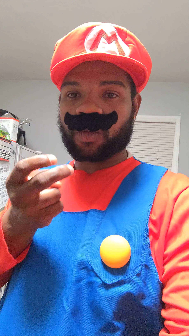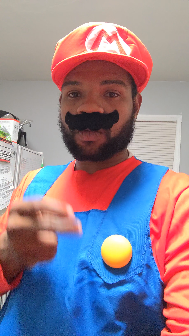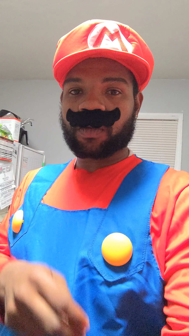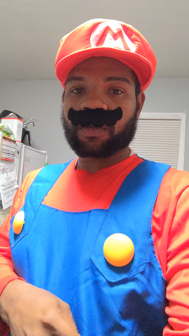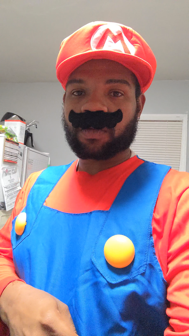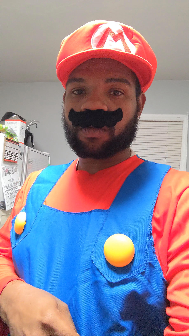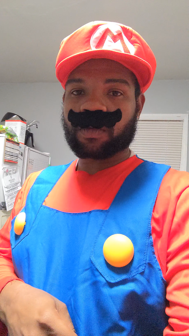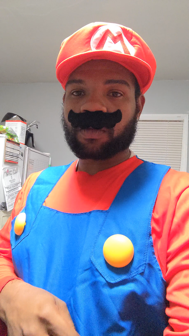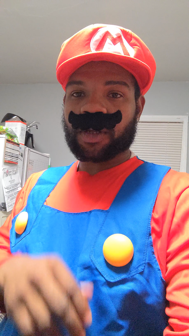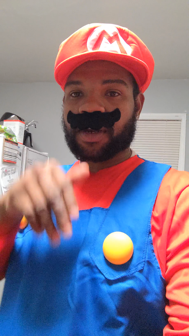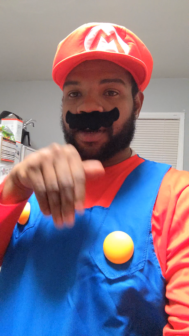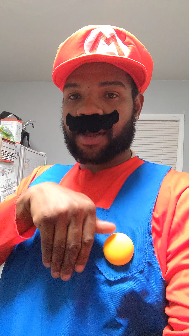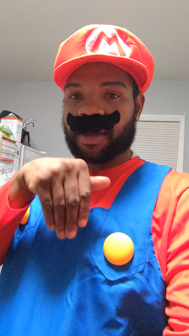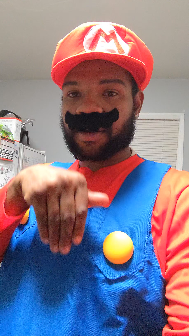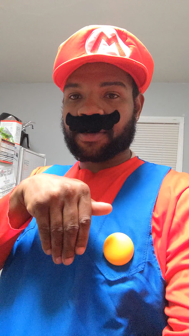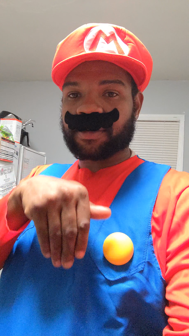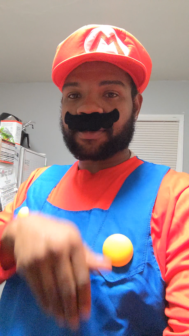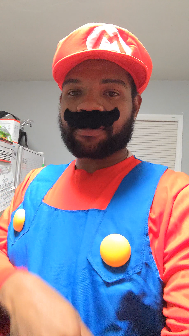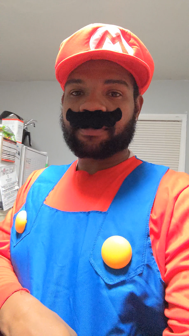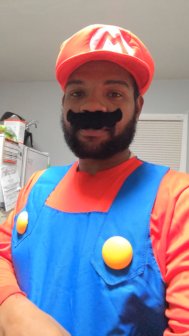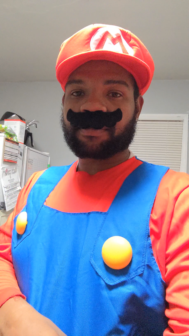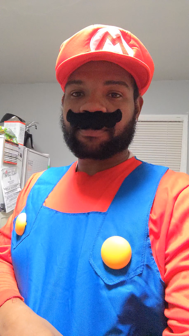night night